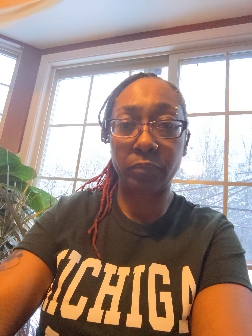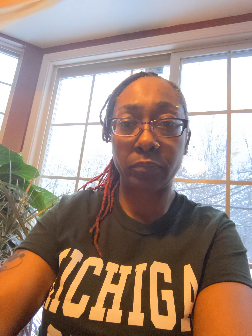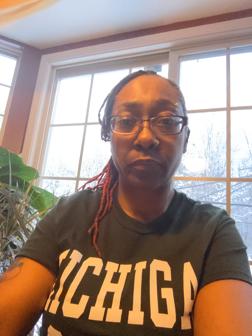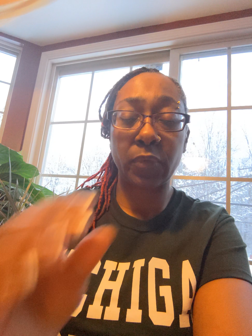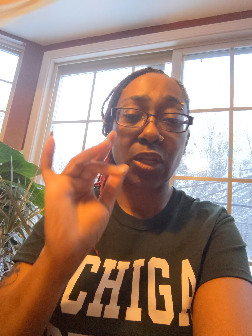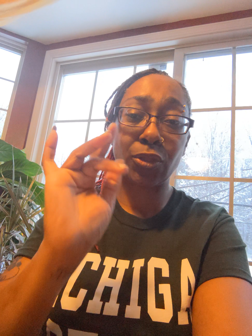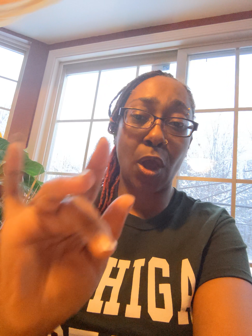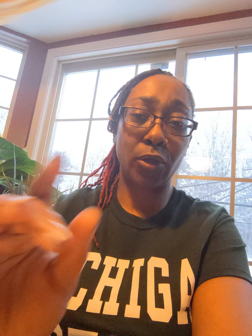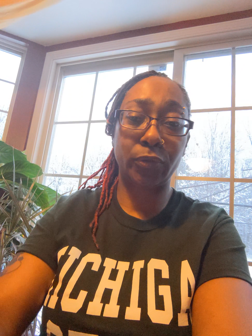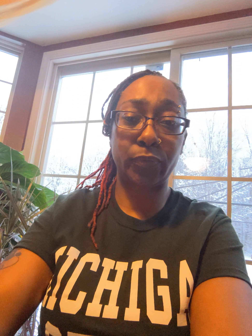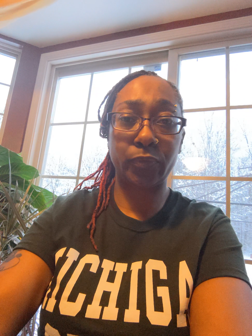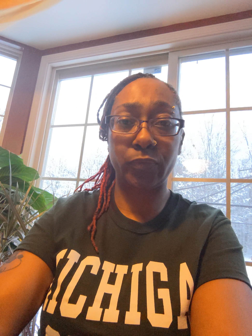touch